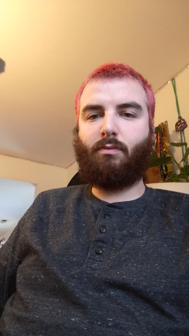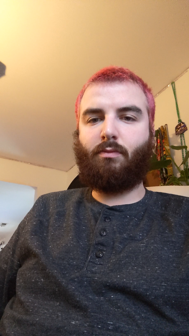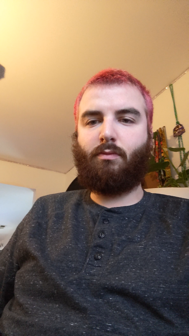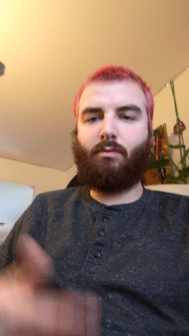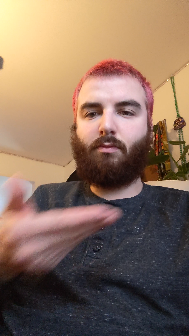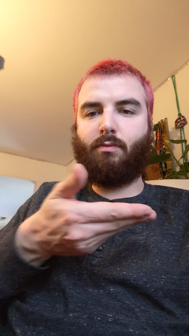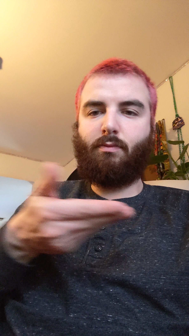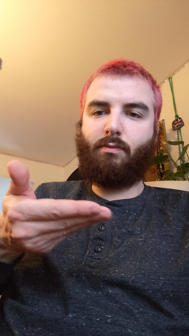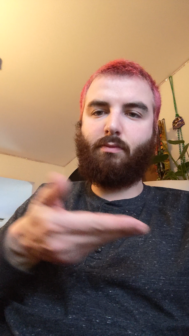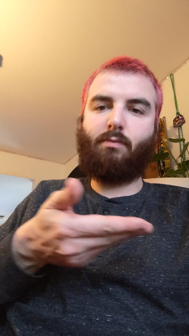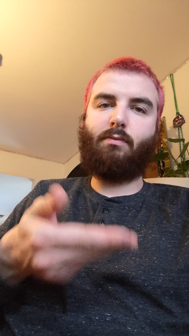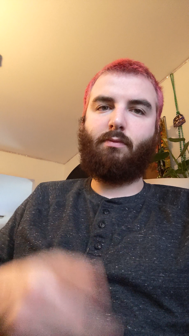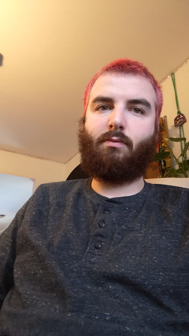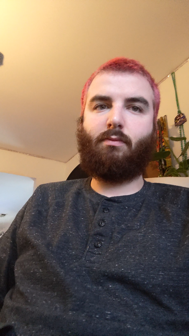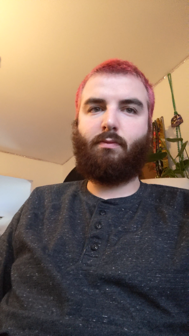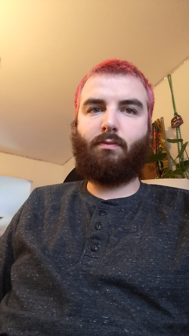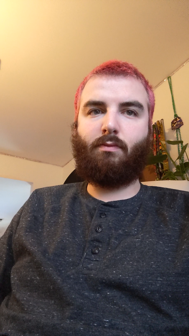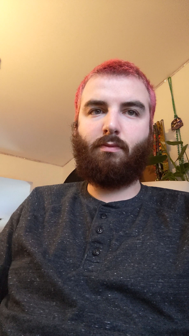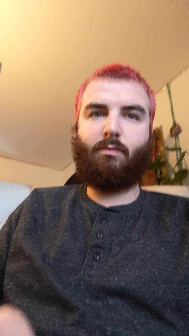baby